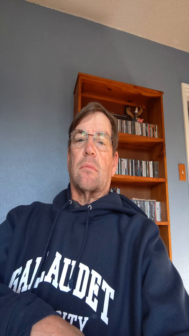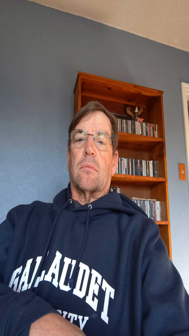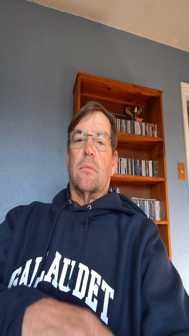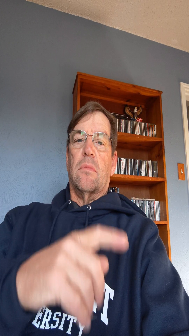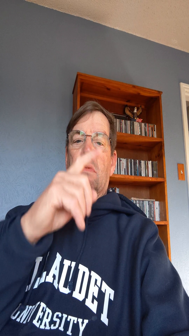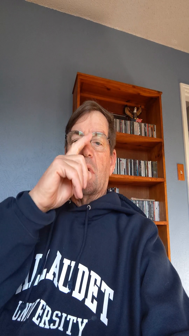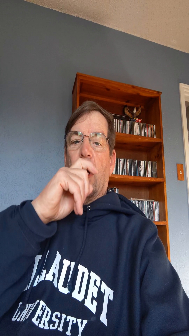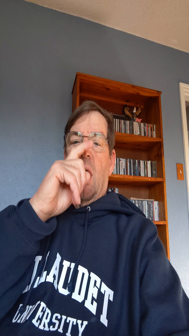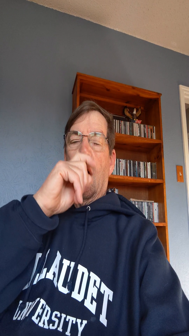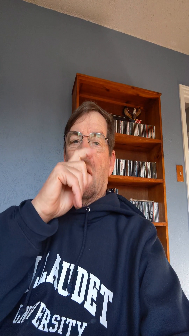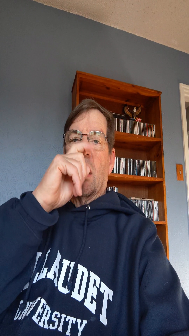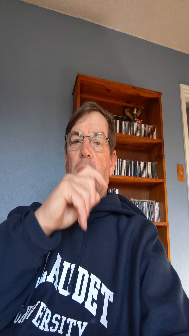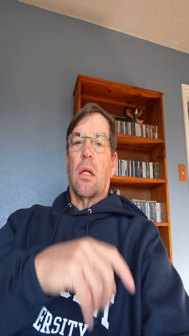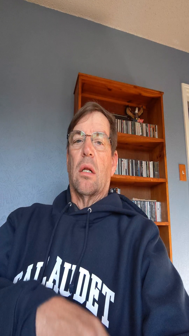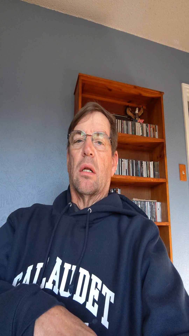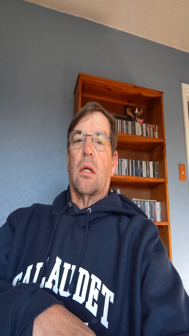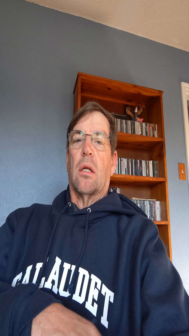doll